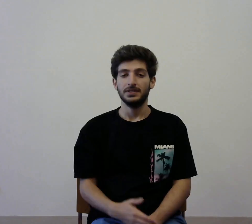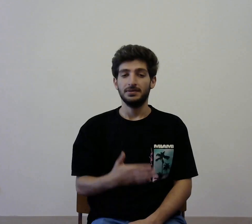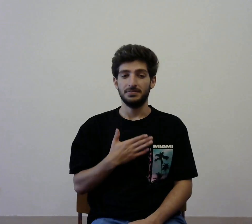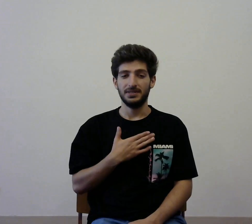mən